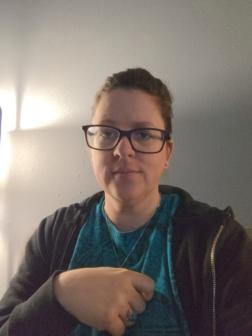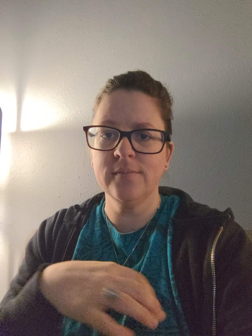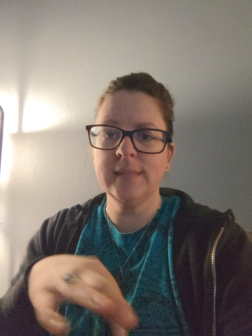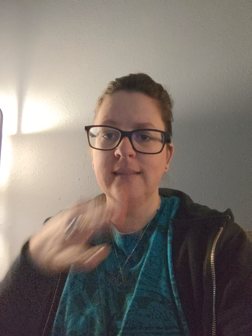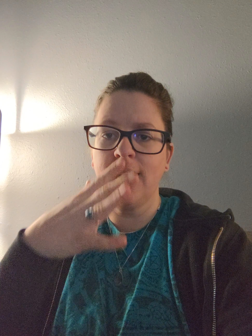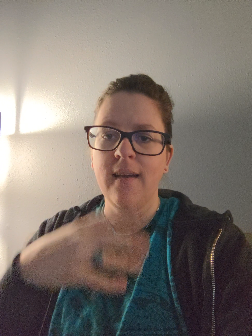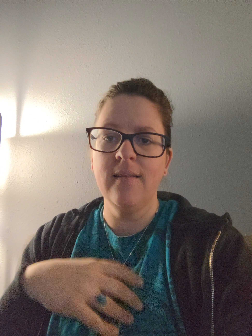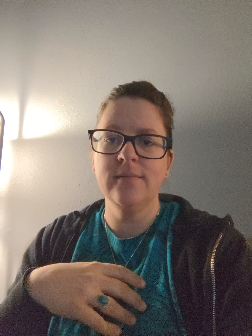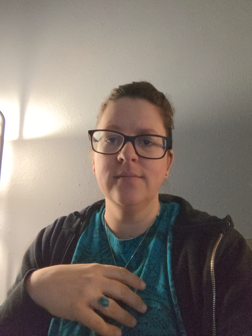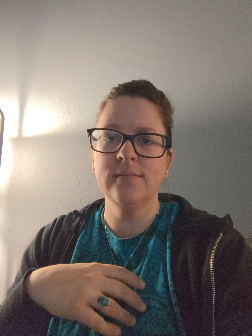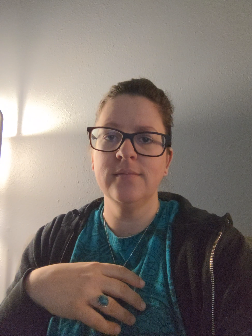snack